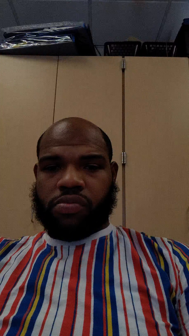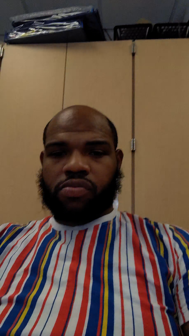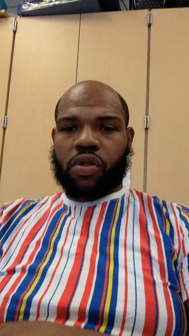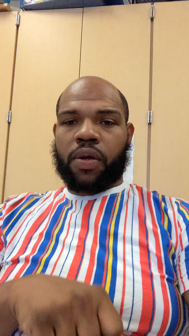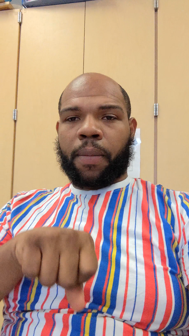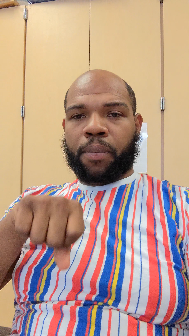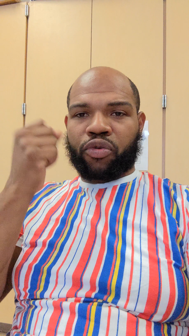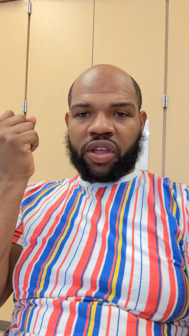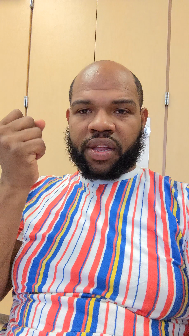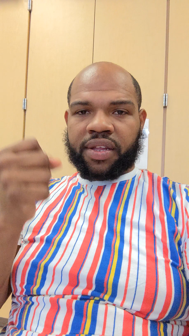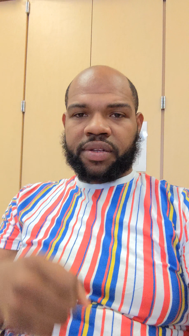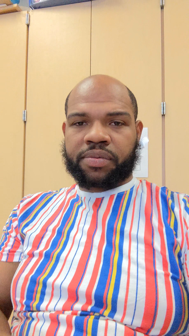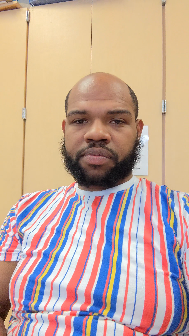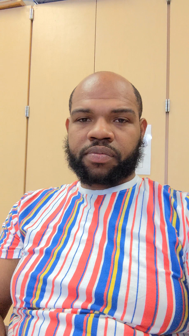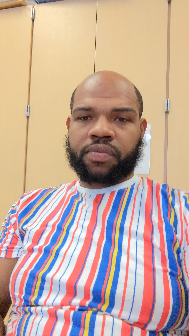break